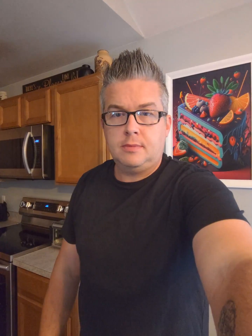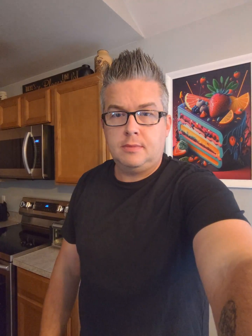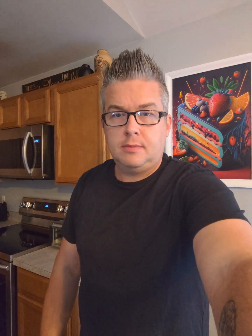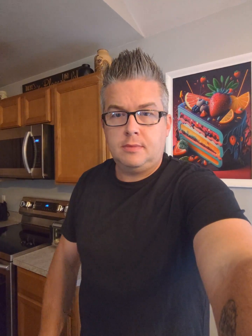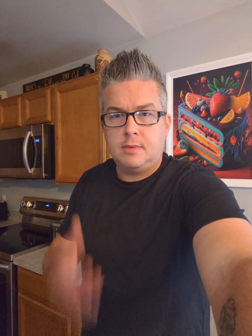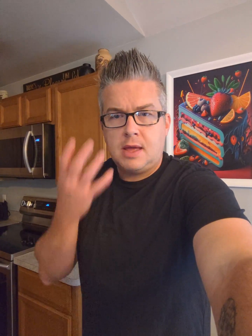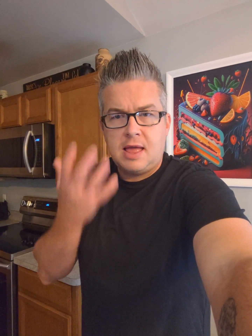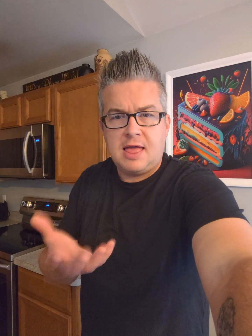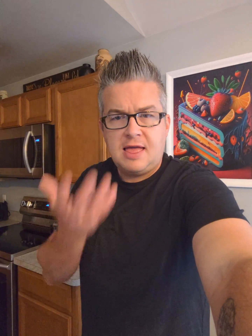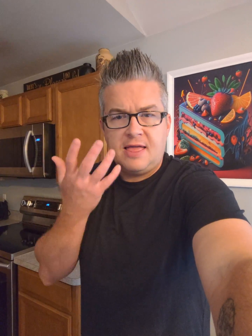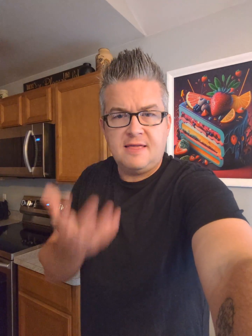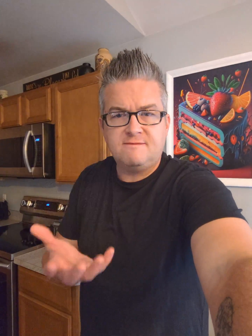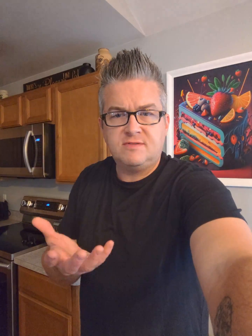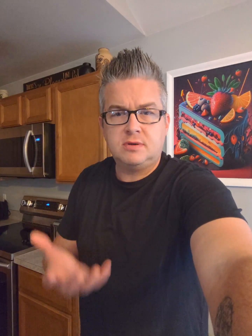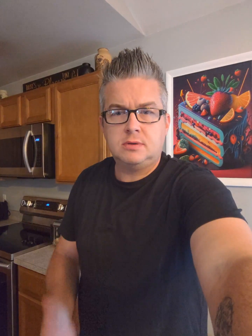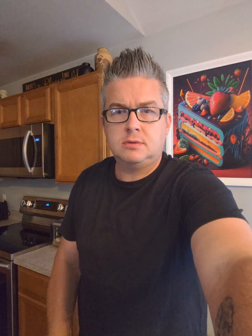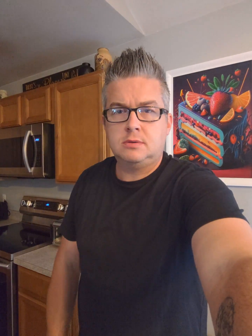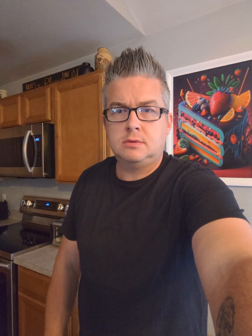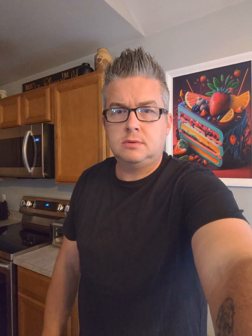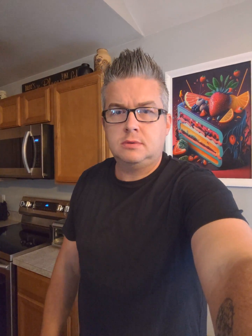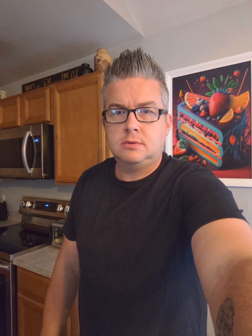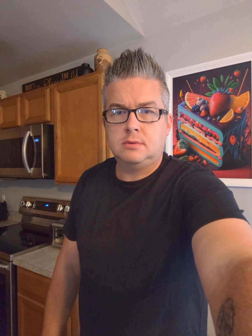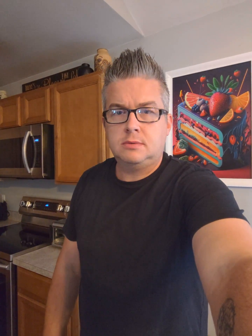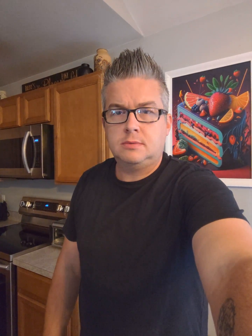heavy